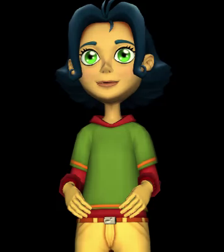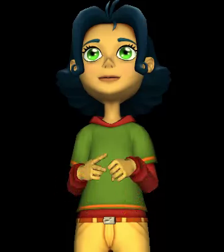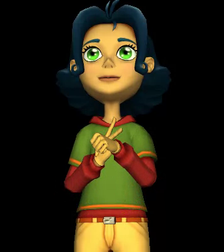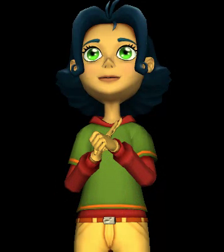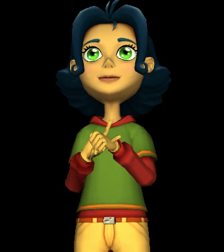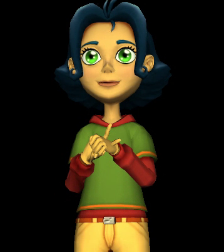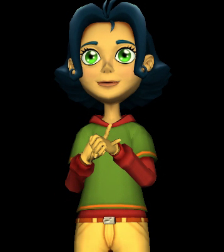خطر